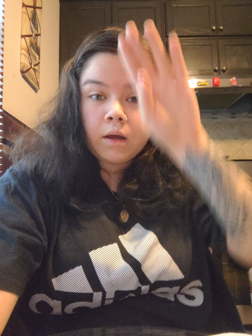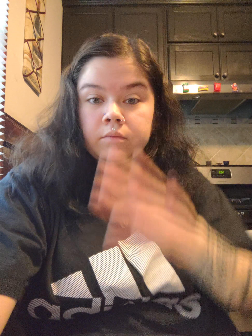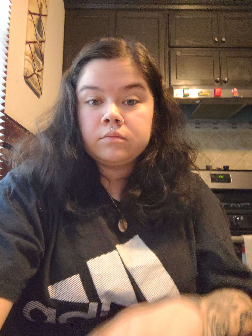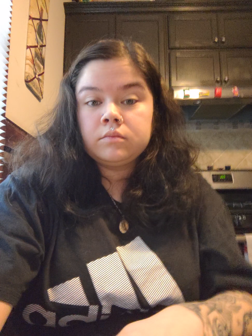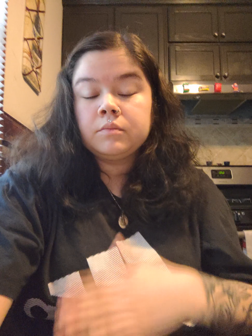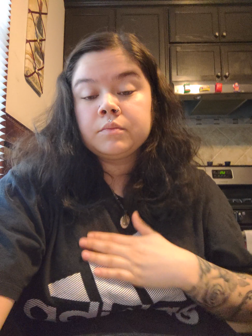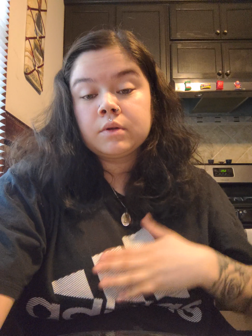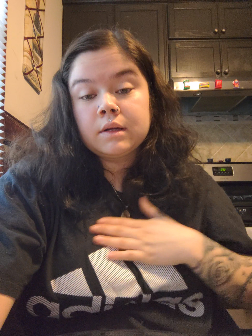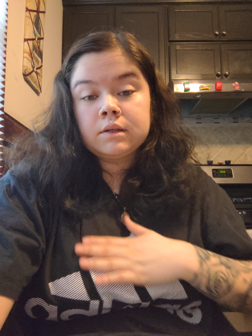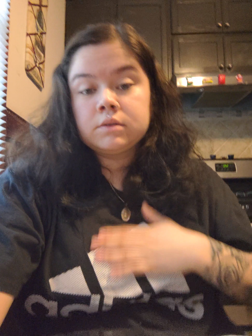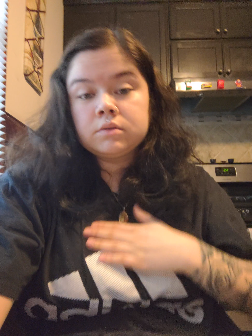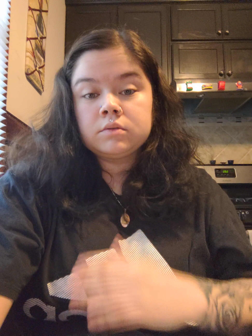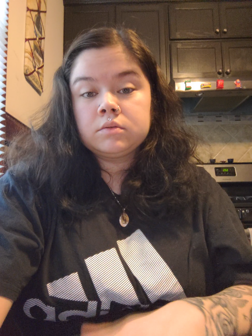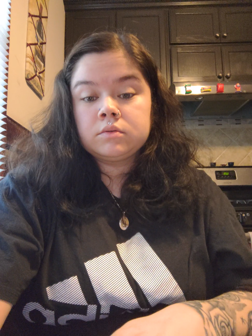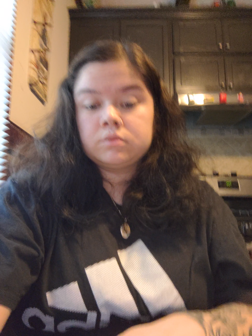please